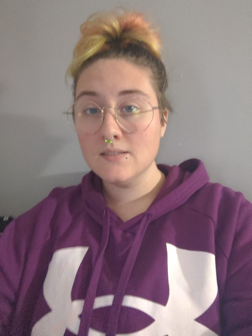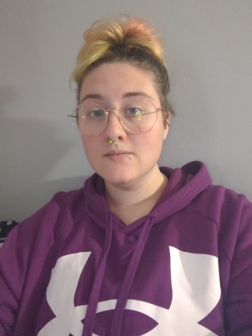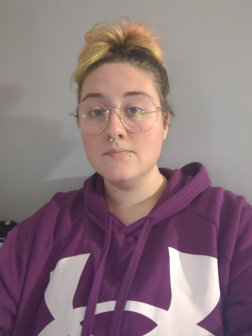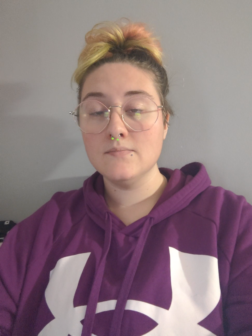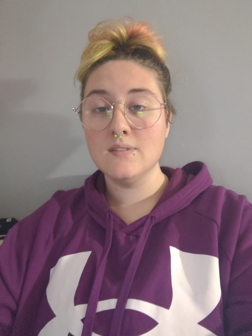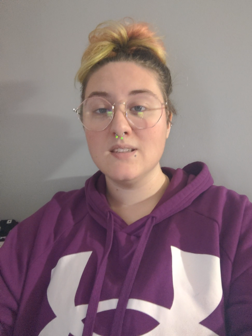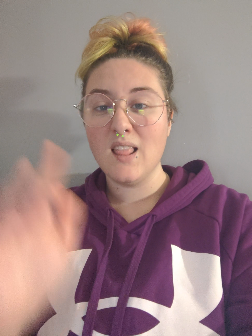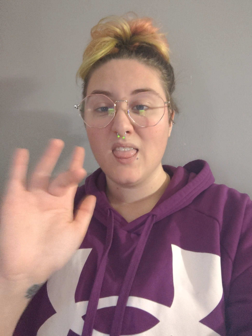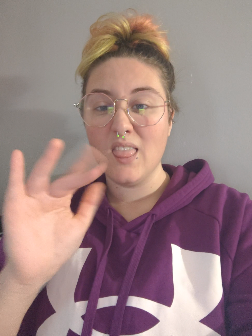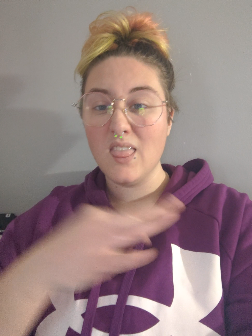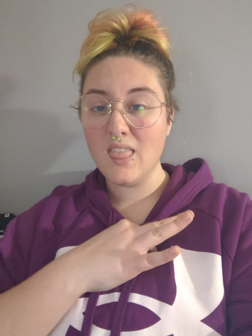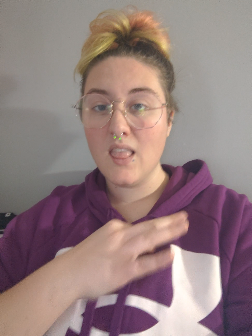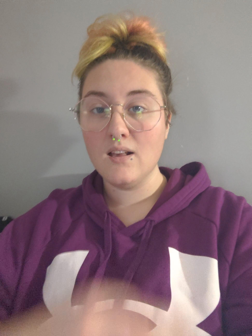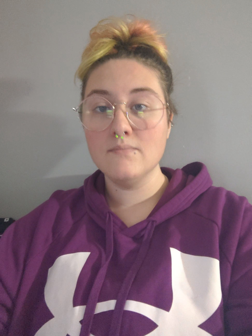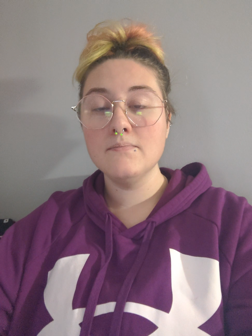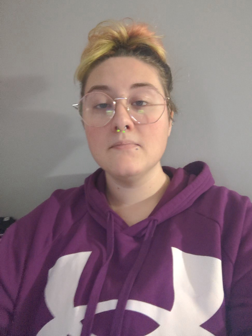yucky